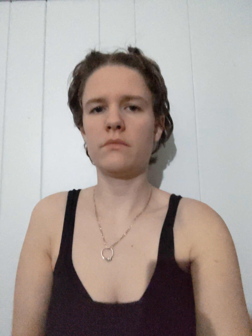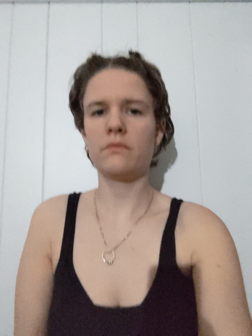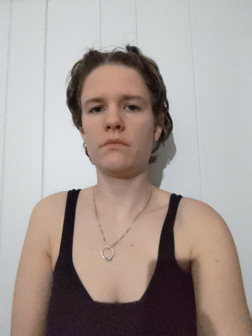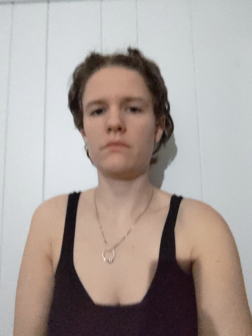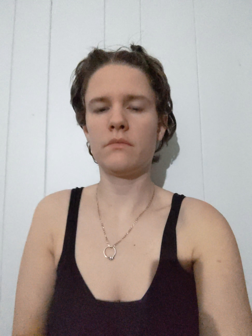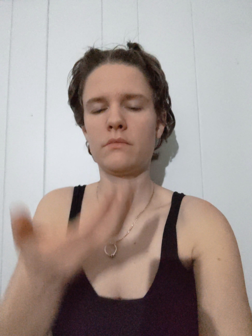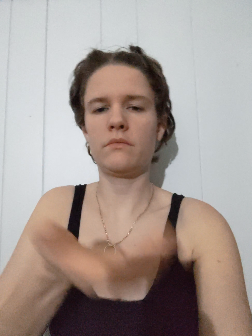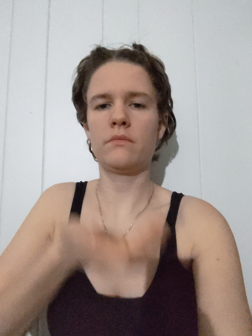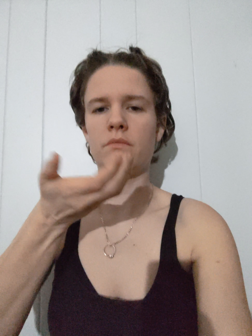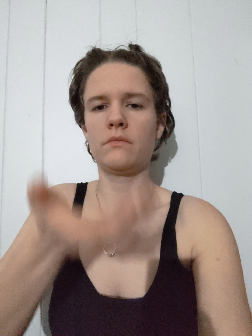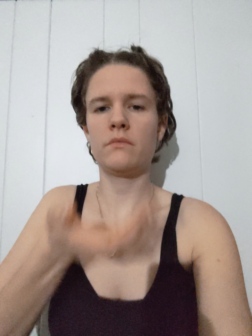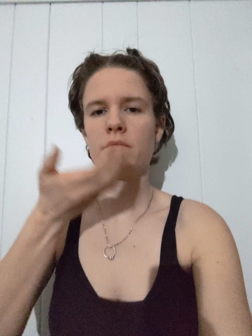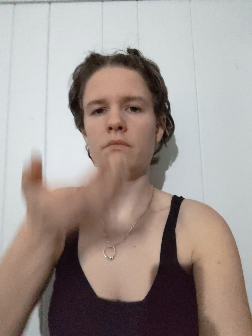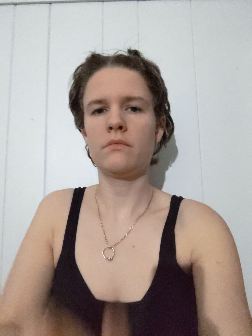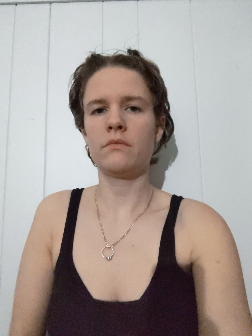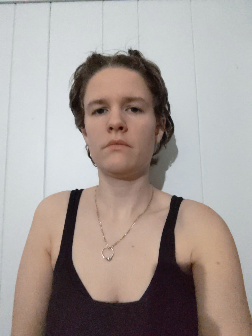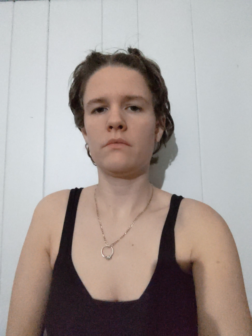cereal